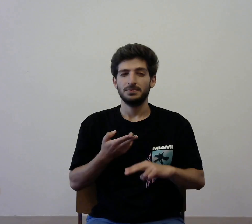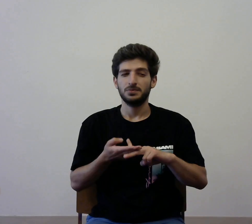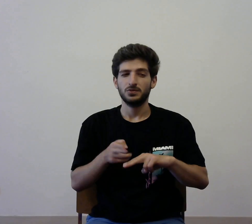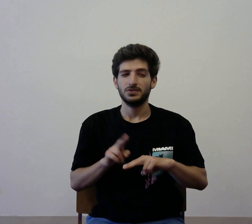bu